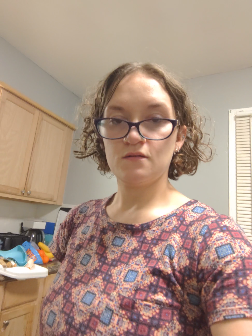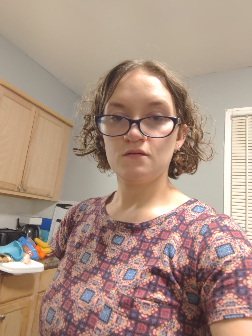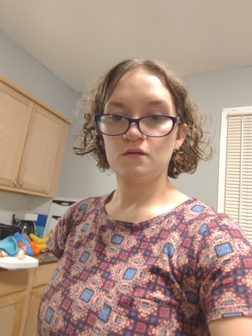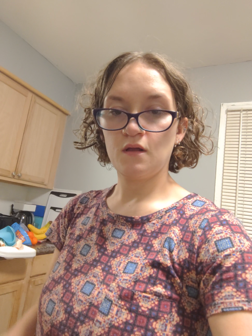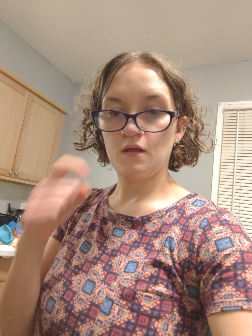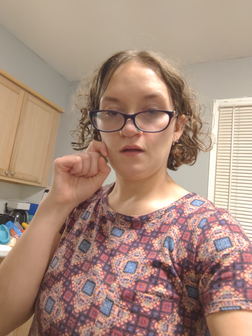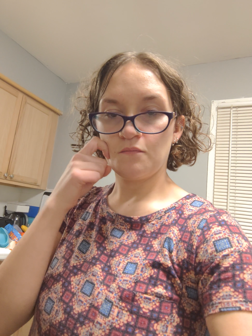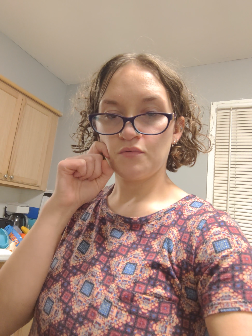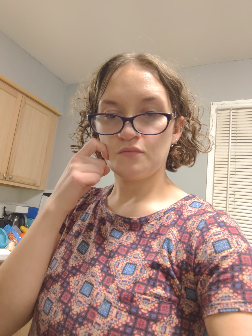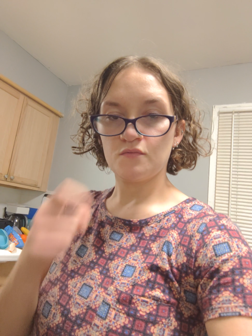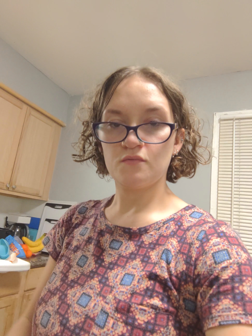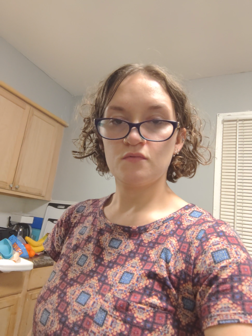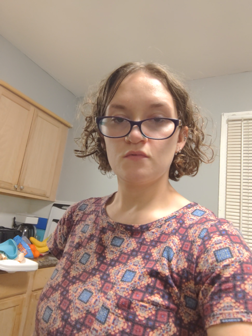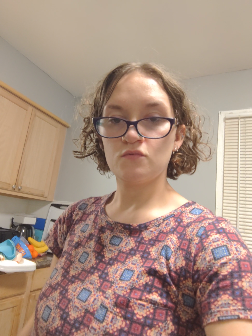apple